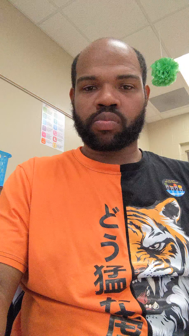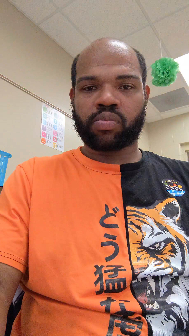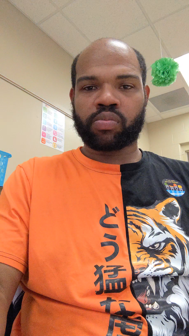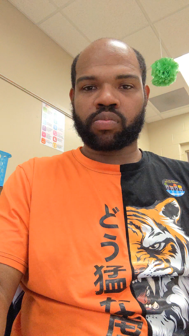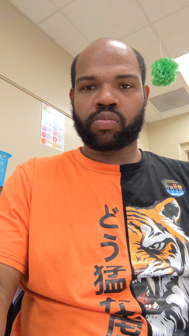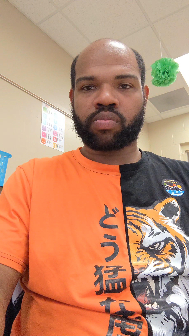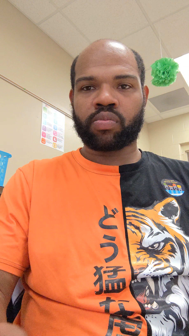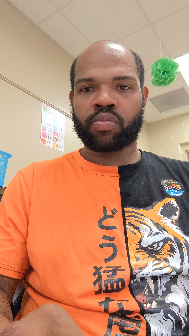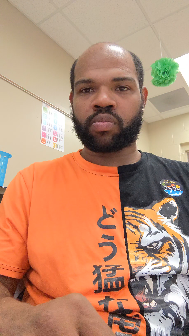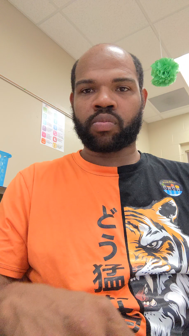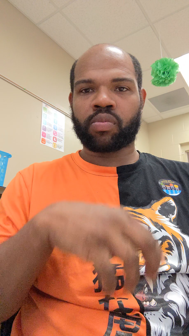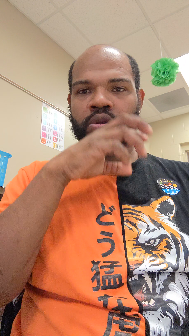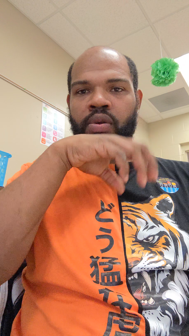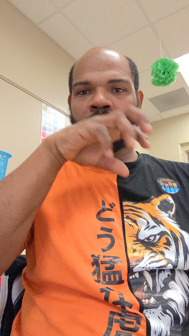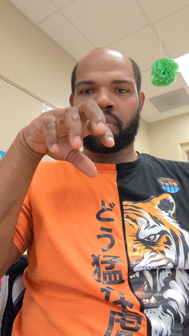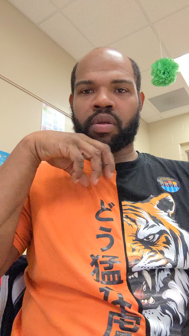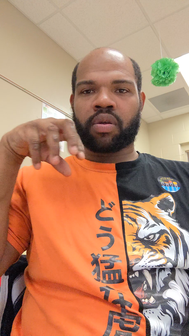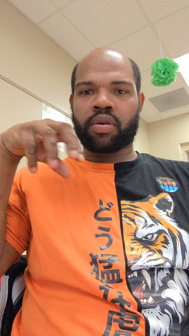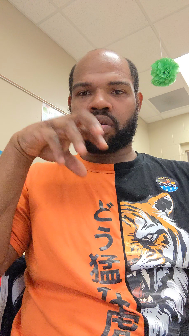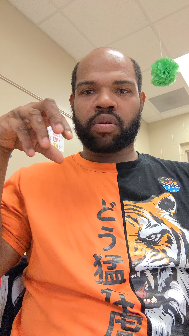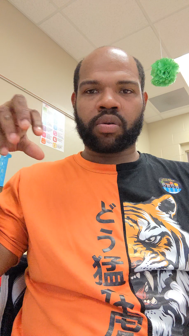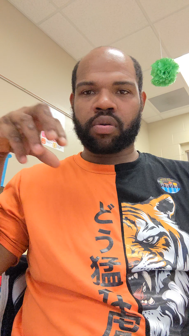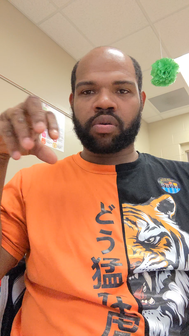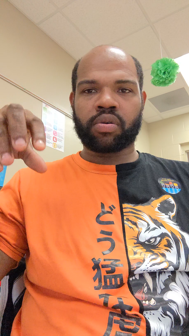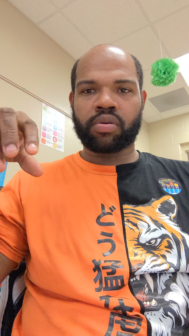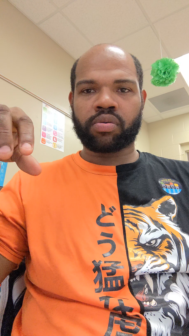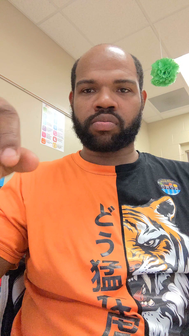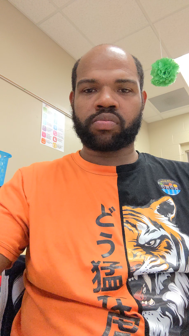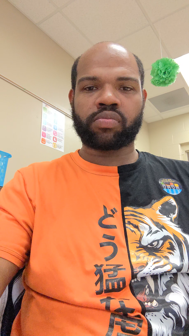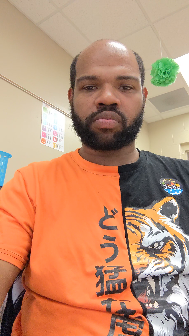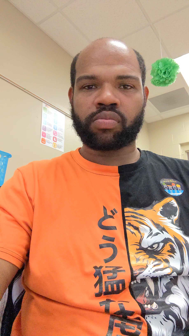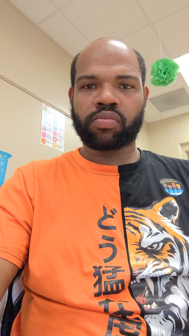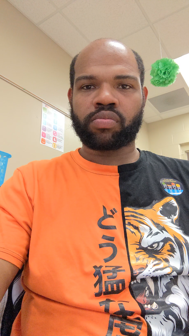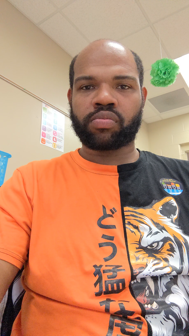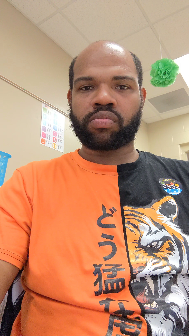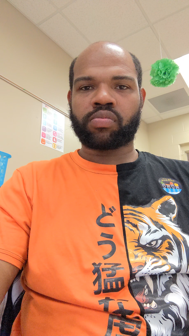block